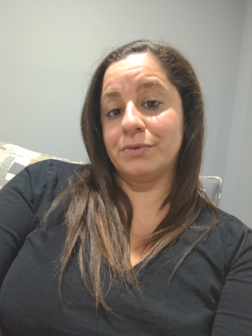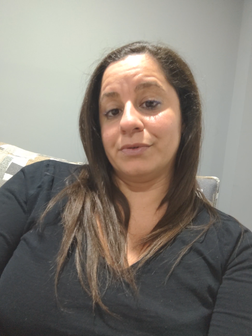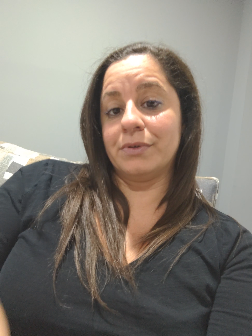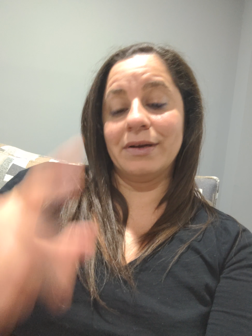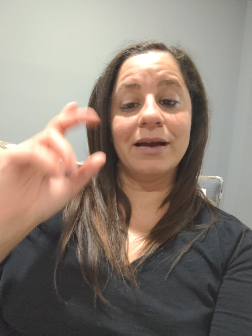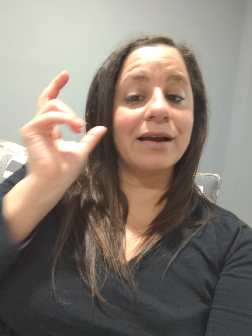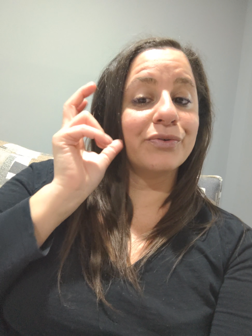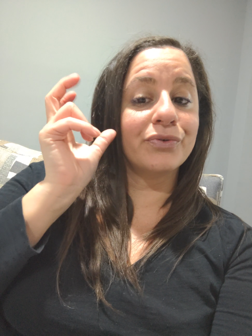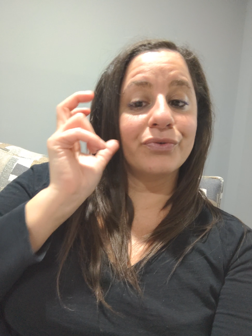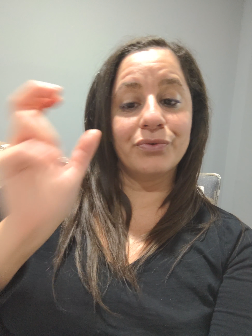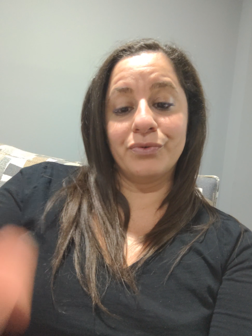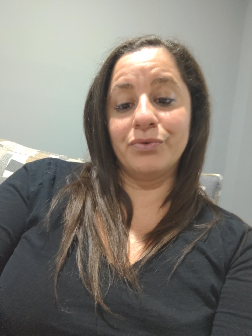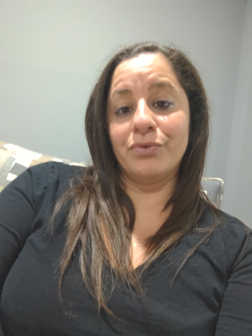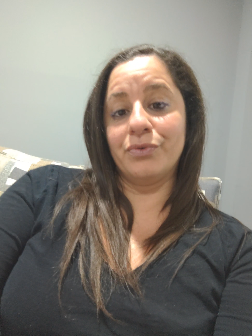hear